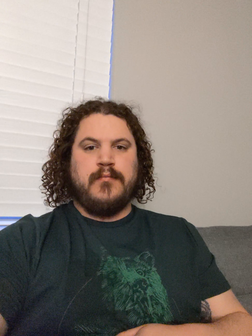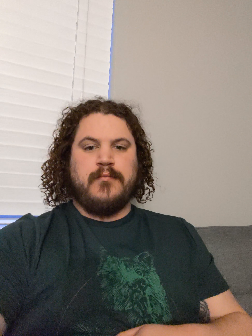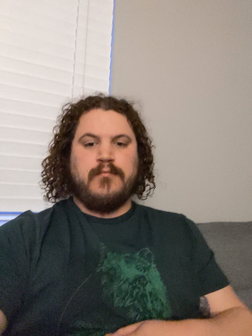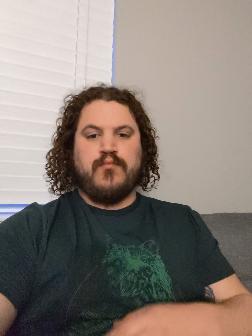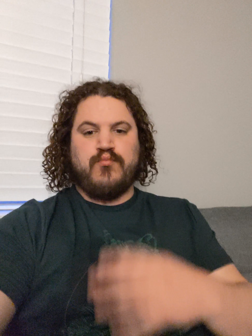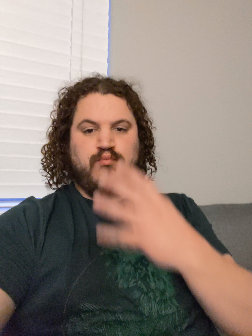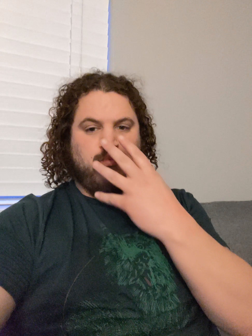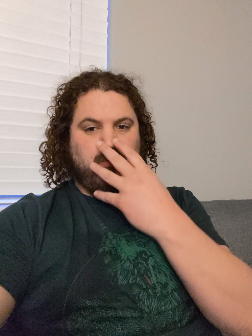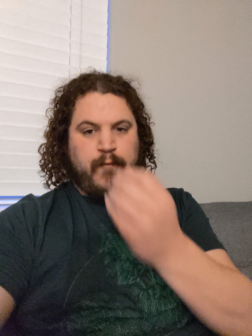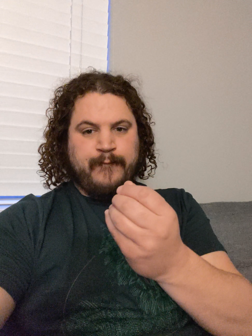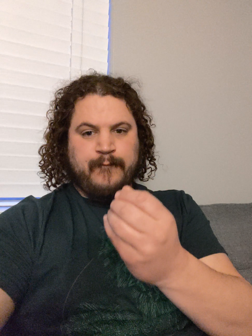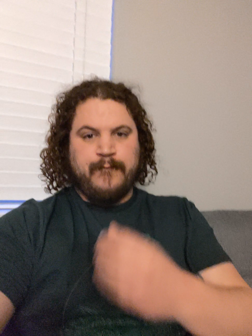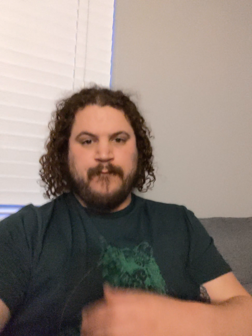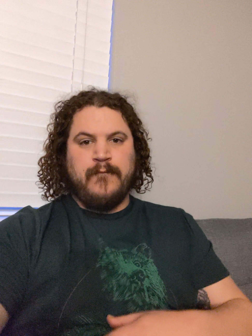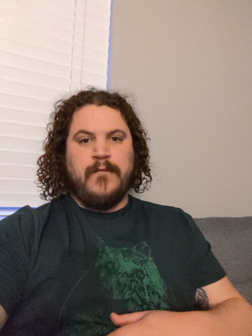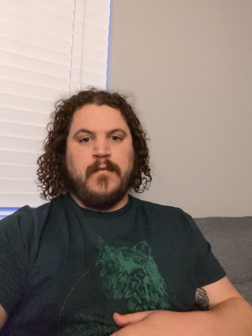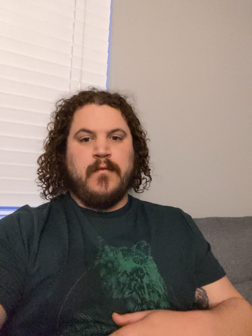wolf